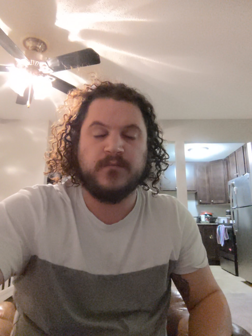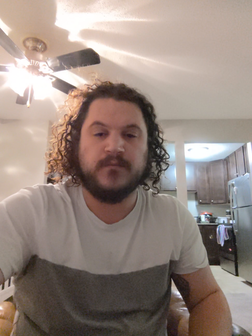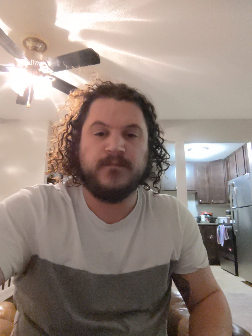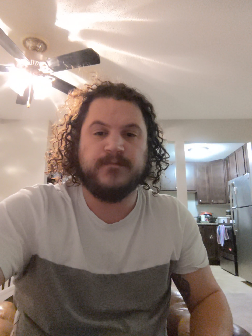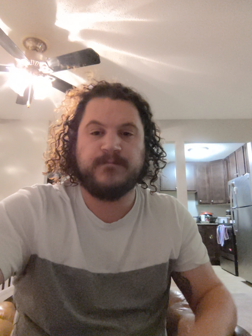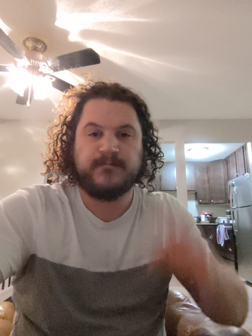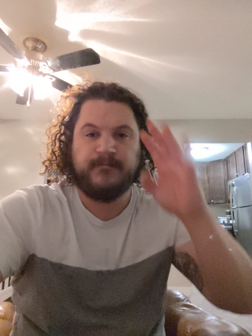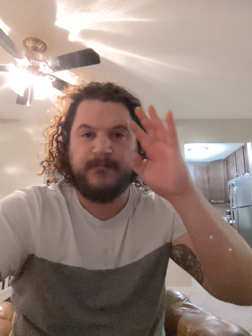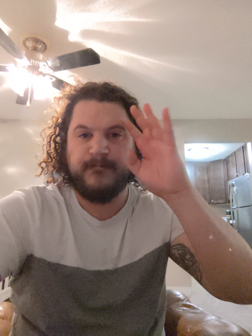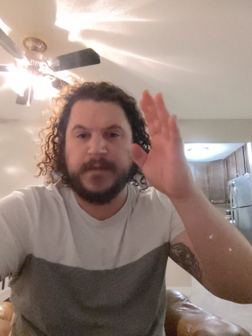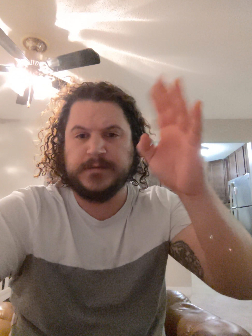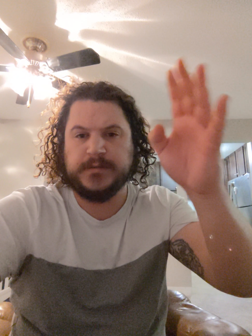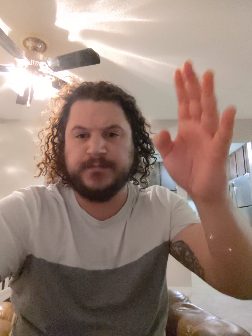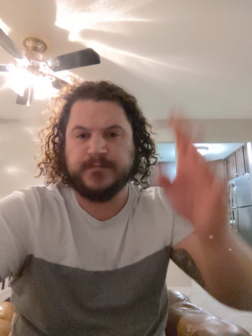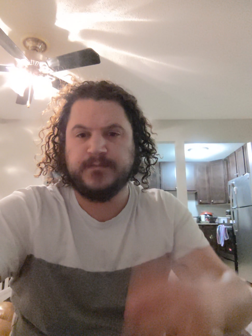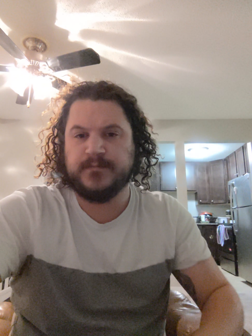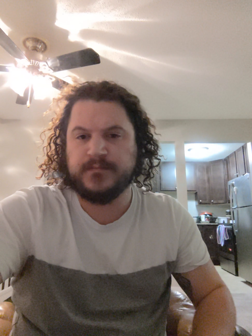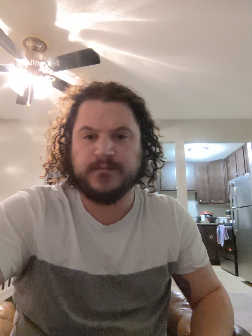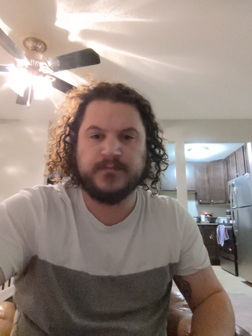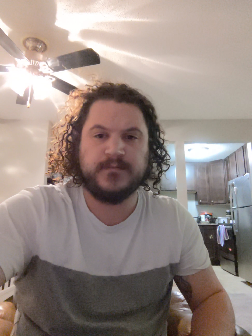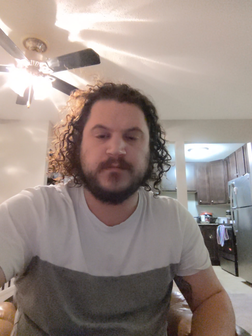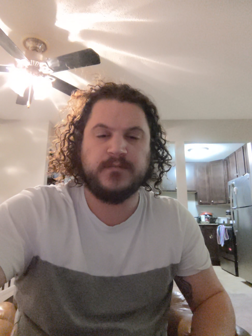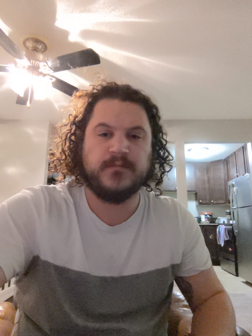pretend